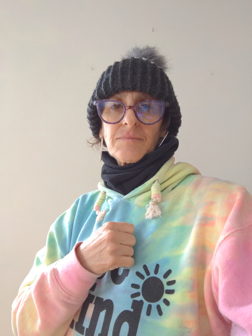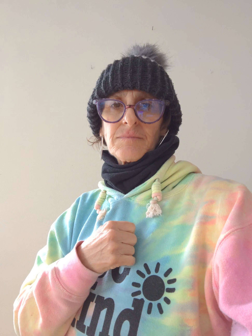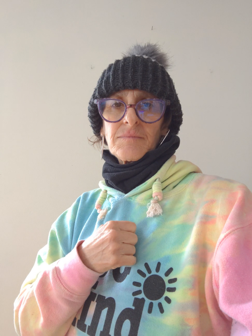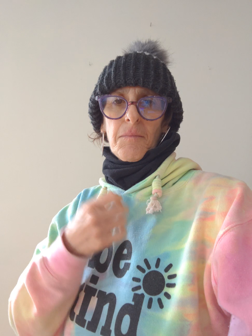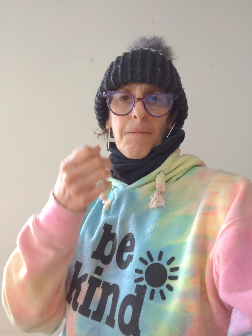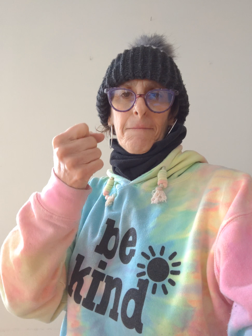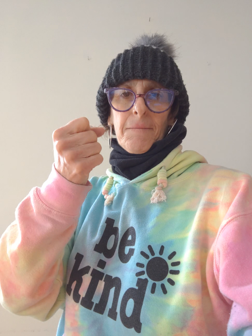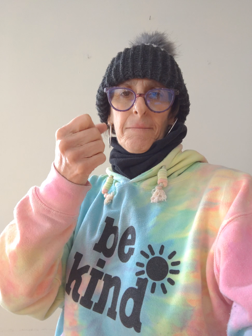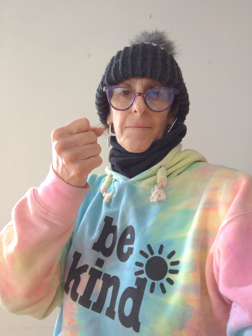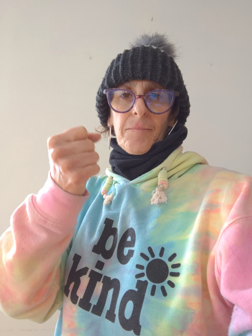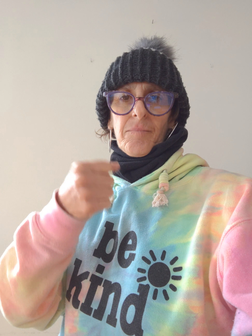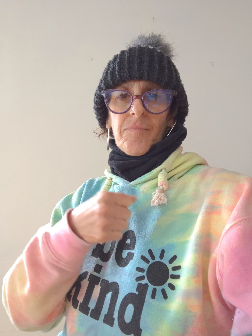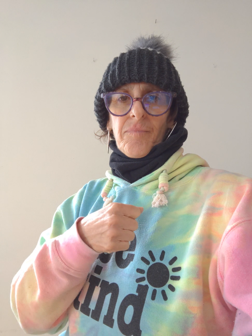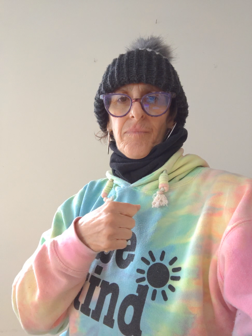milk